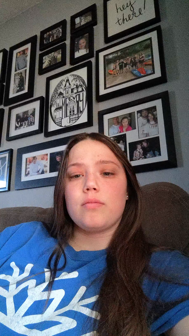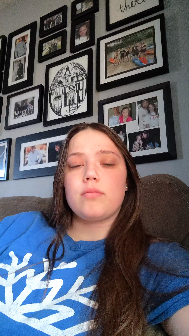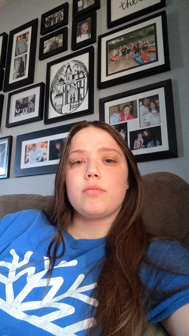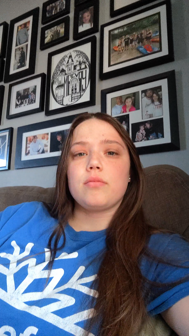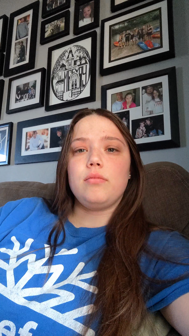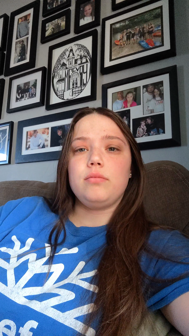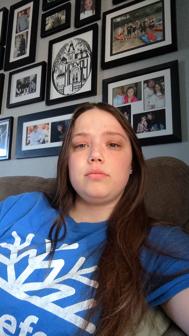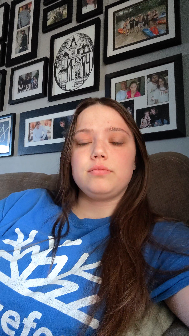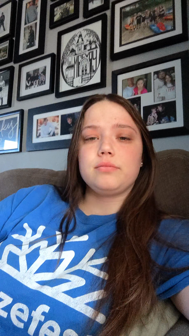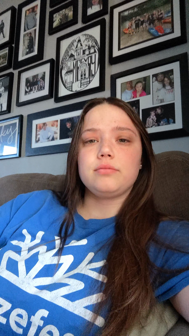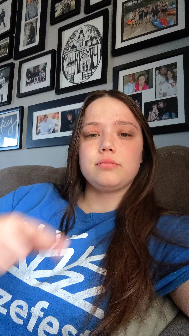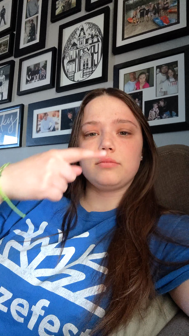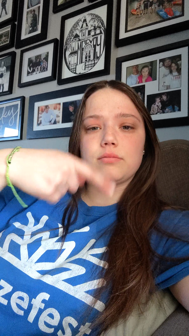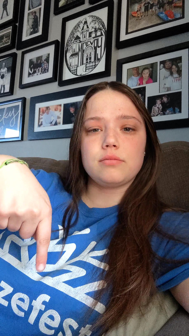cut